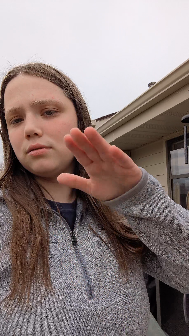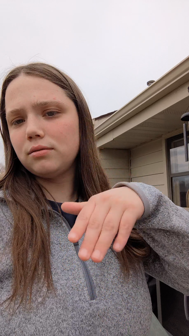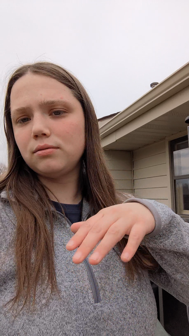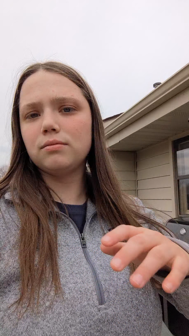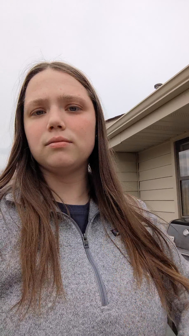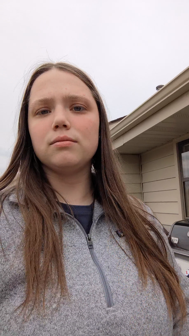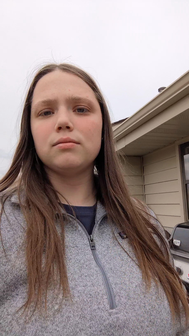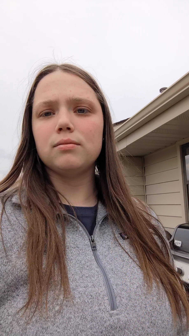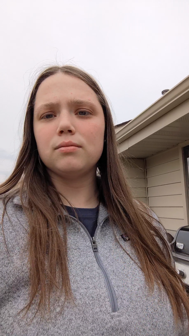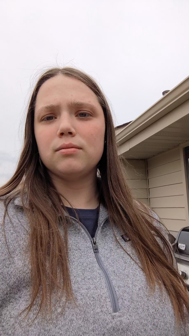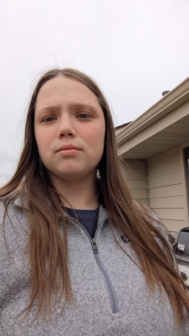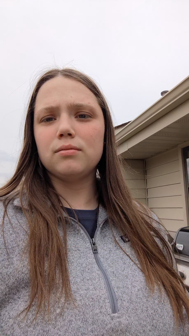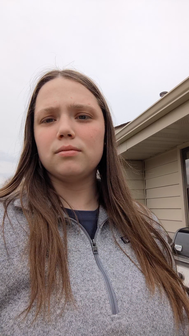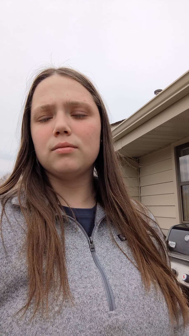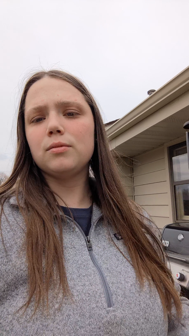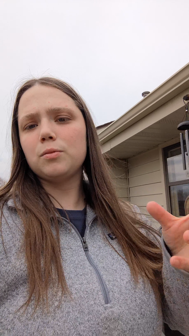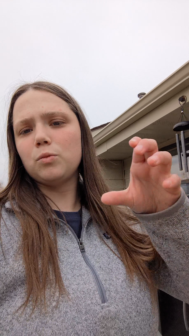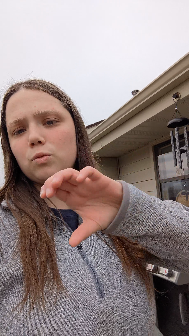pour